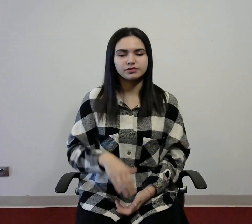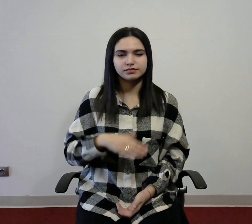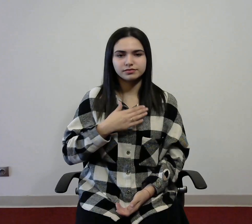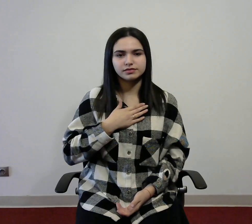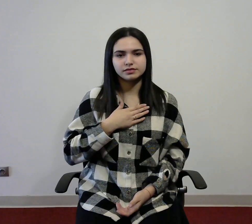mən